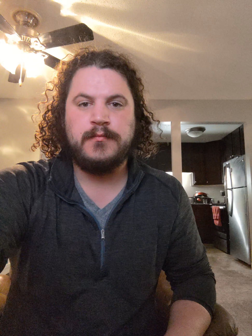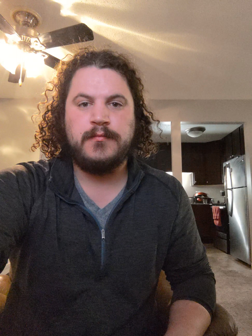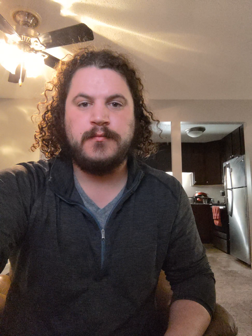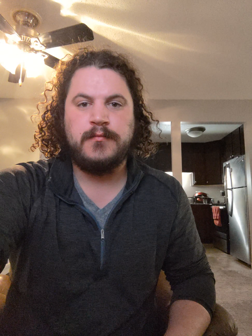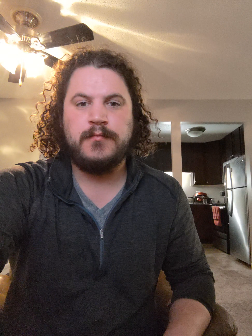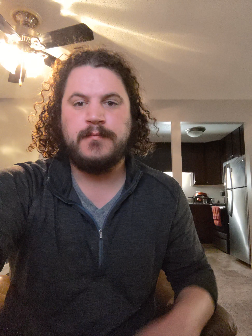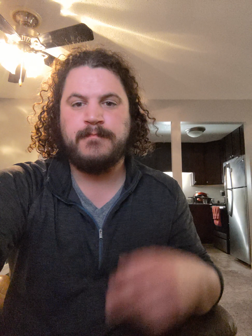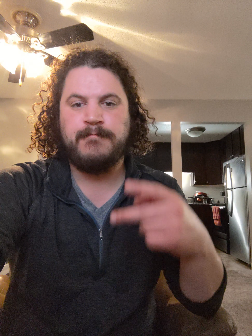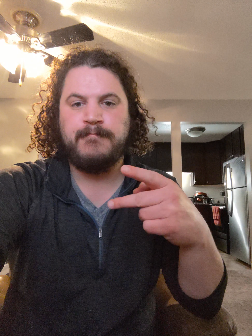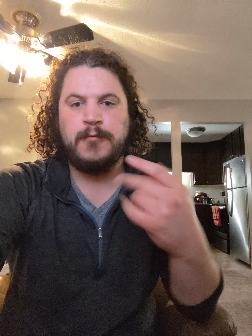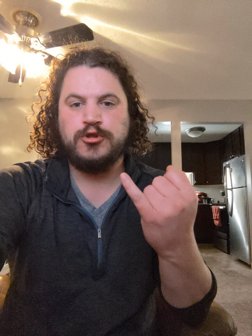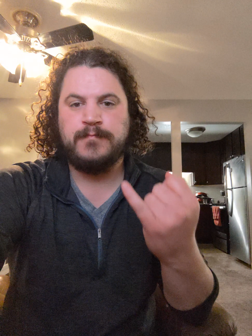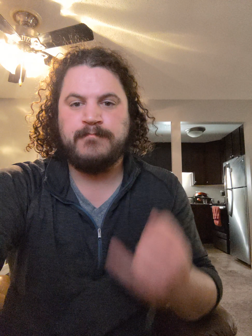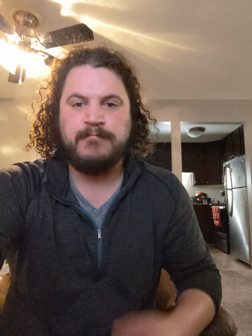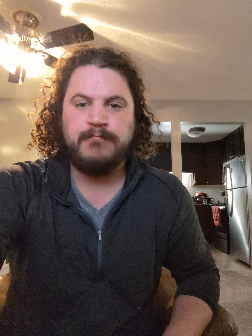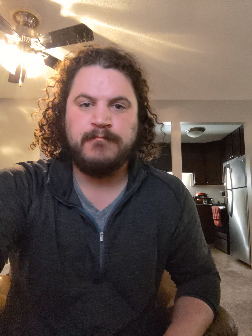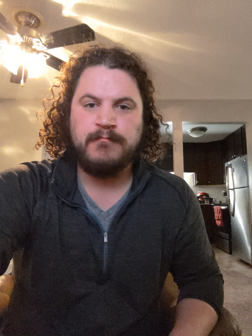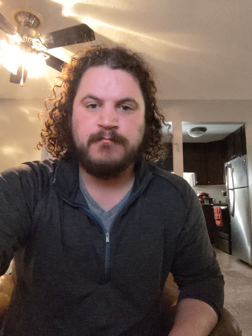pajamas